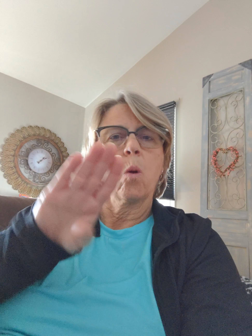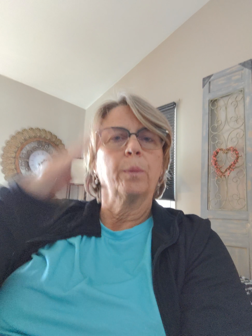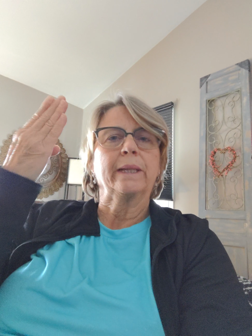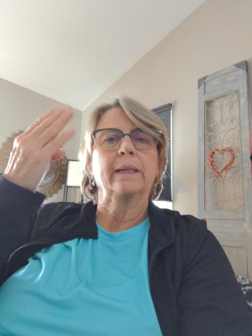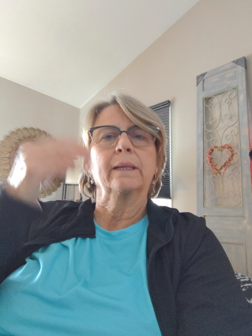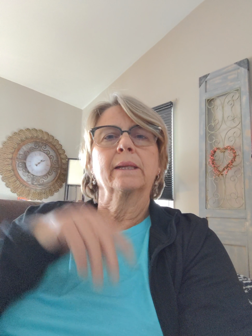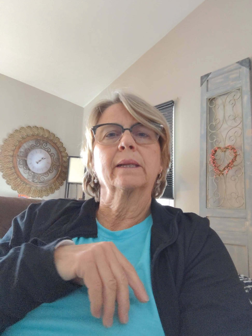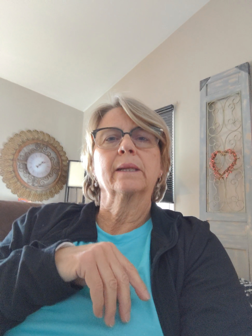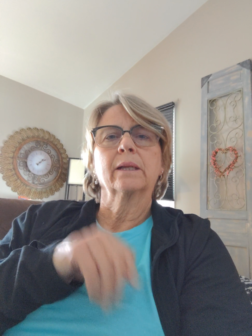open